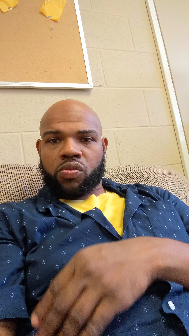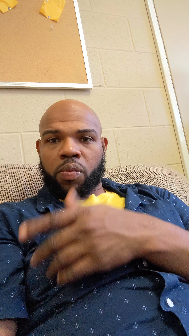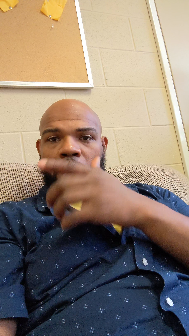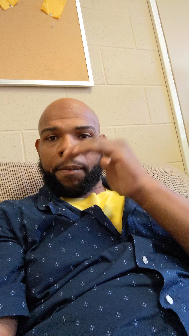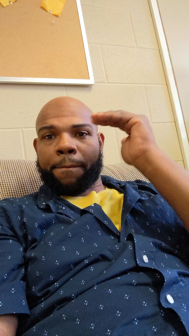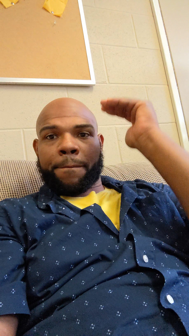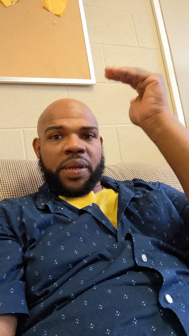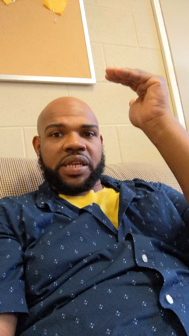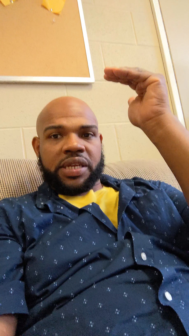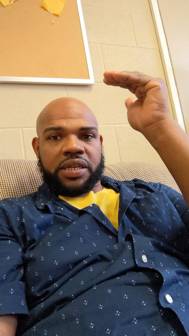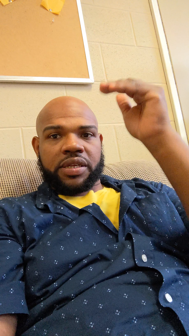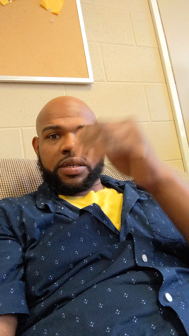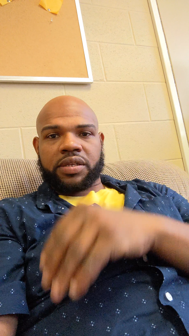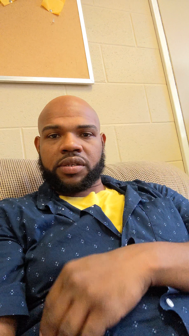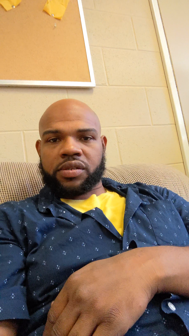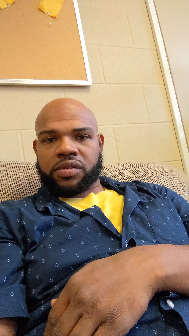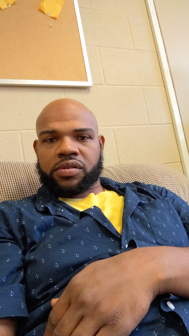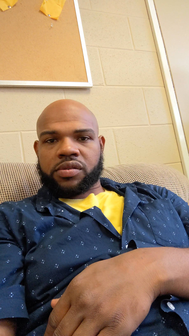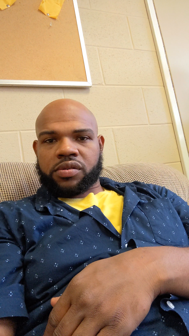big